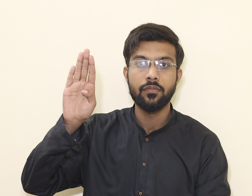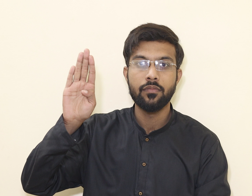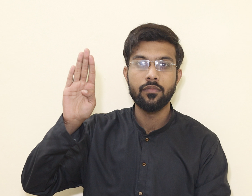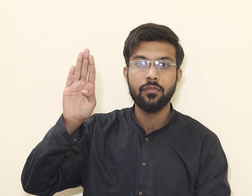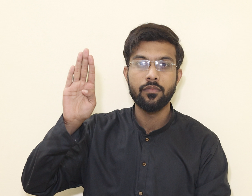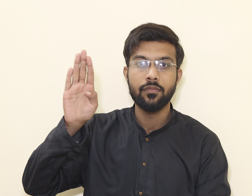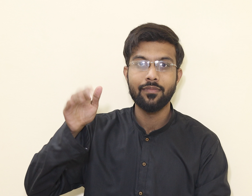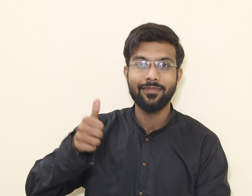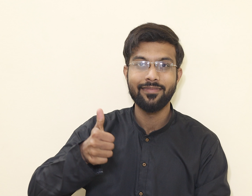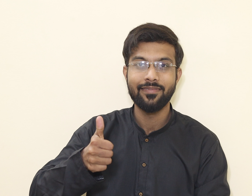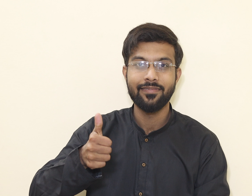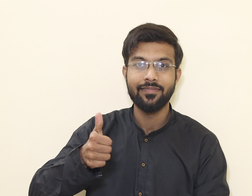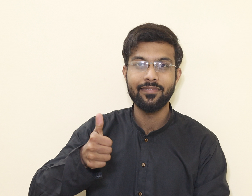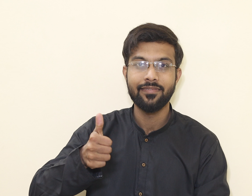best